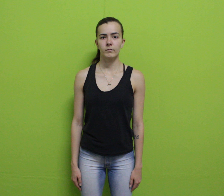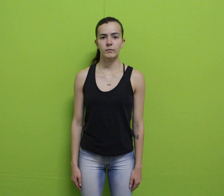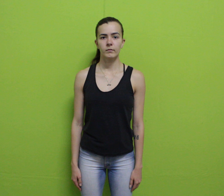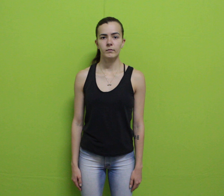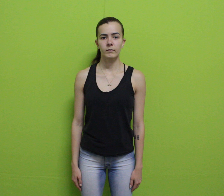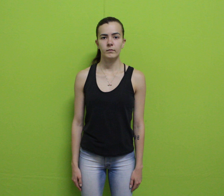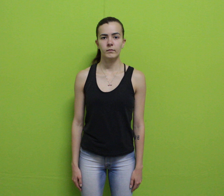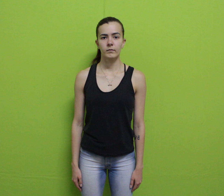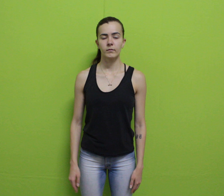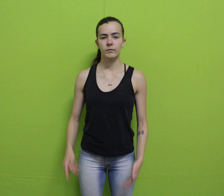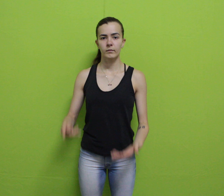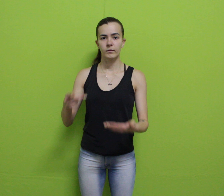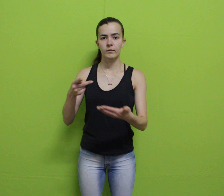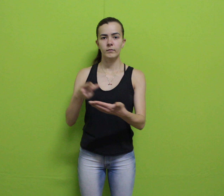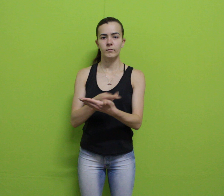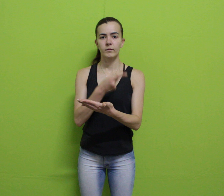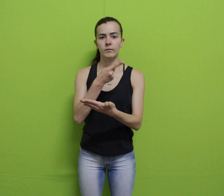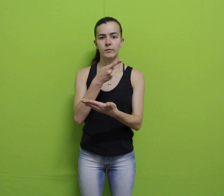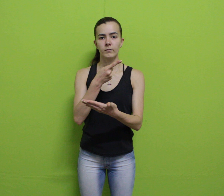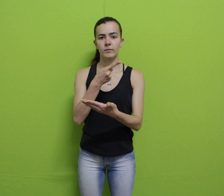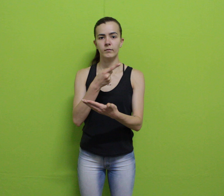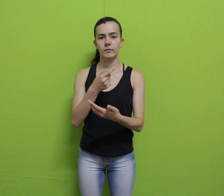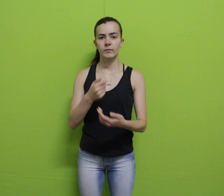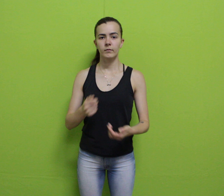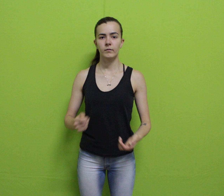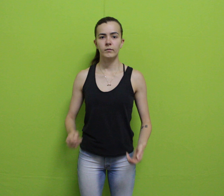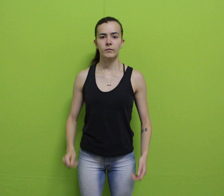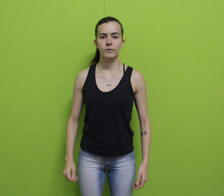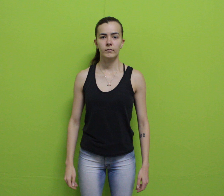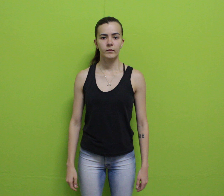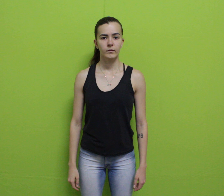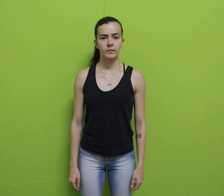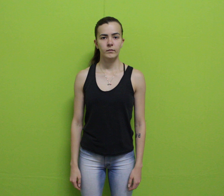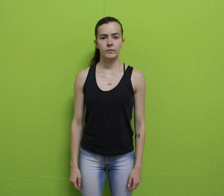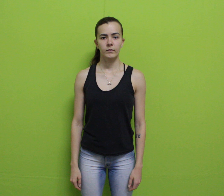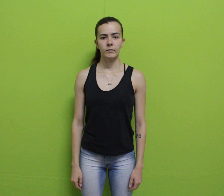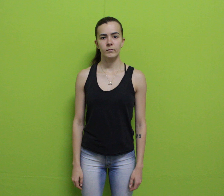acontecer